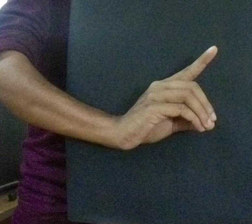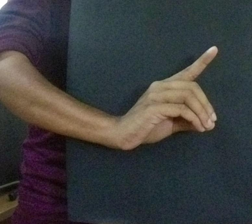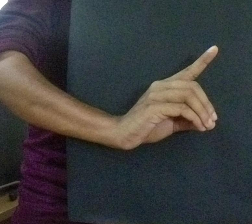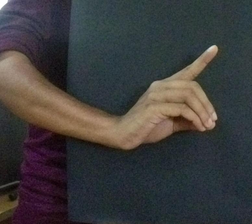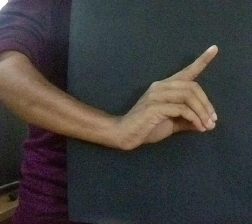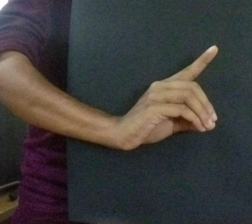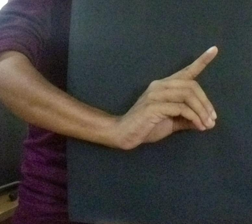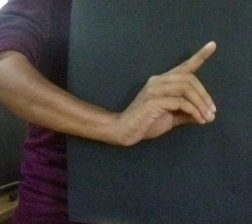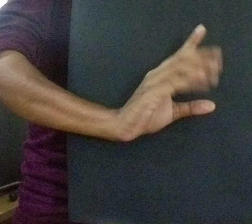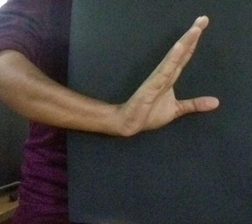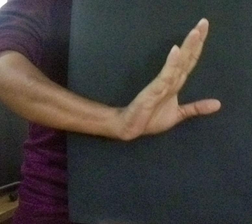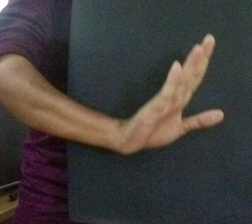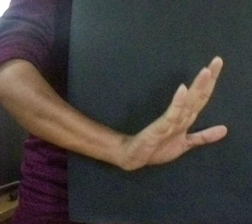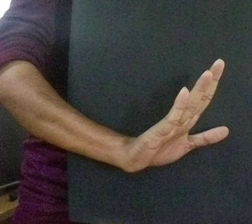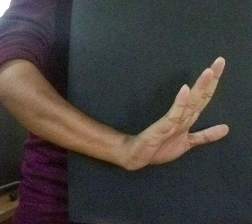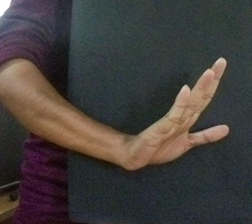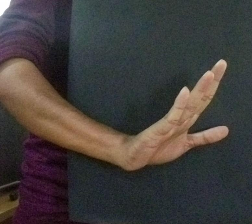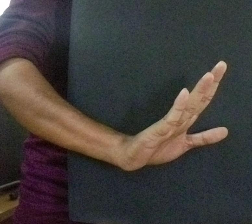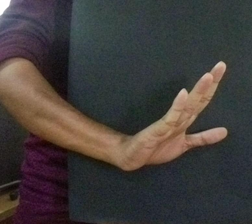hot